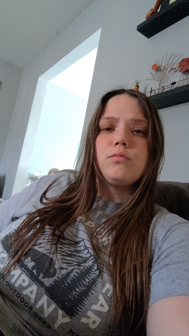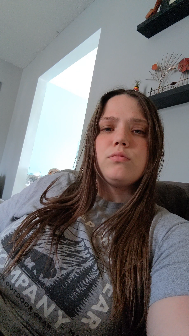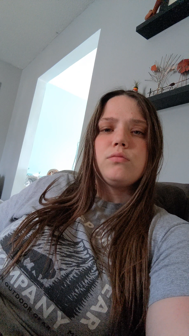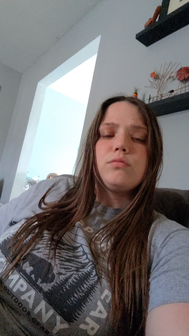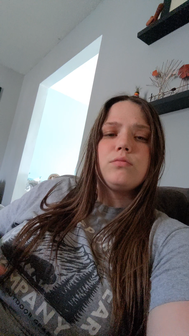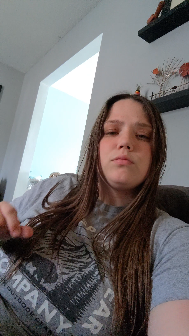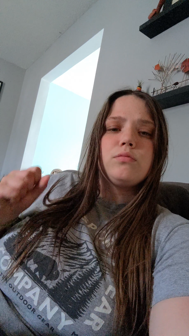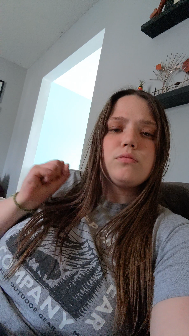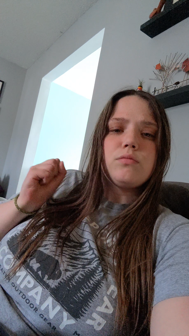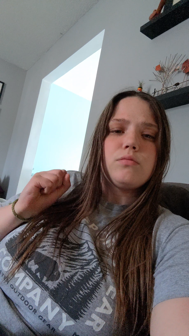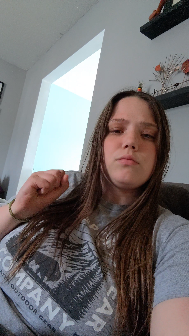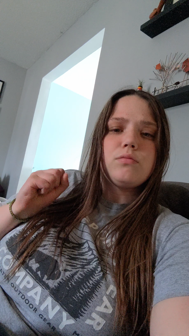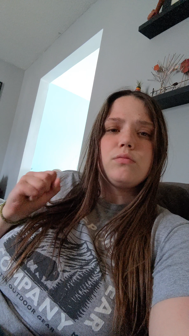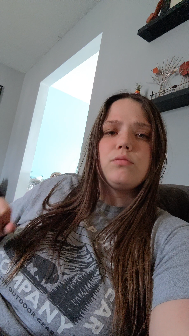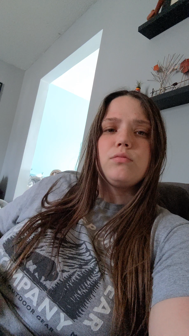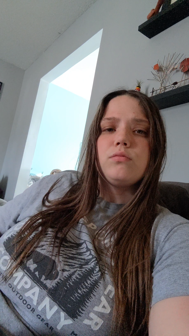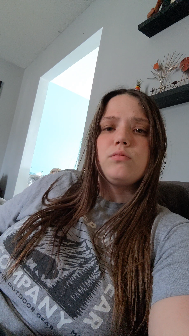cold